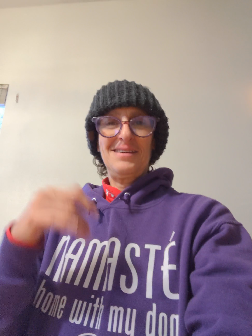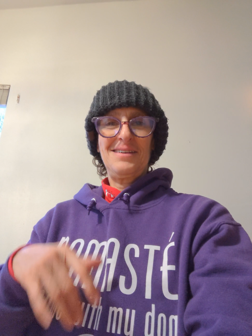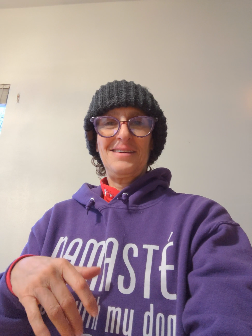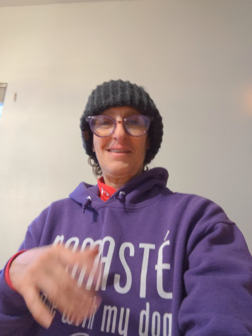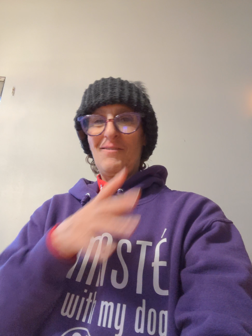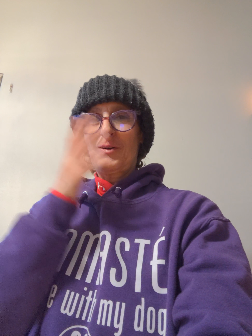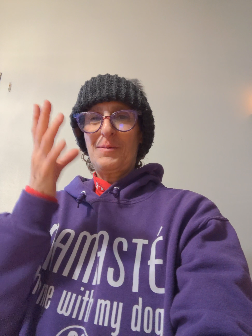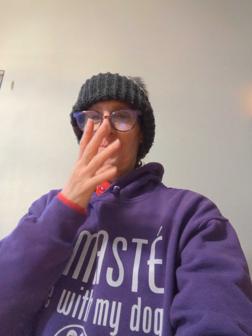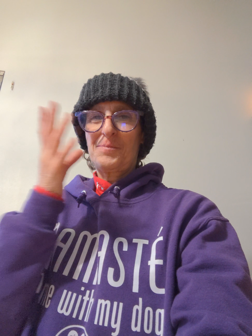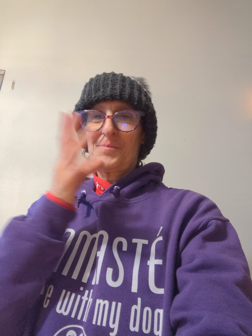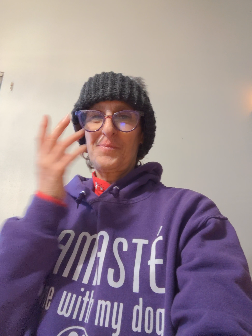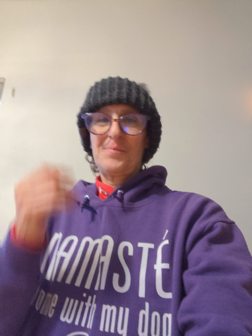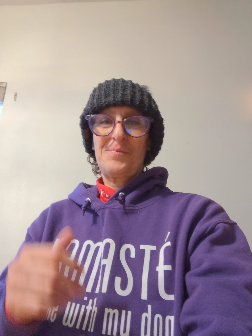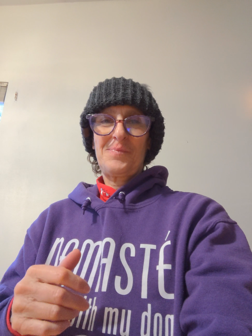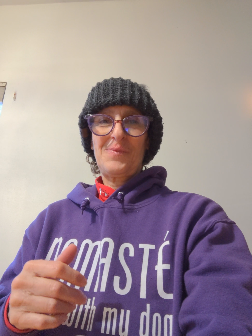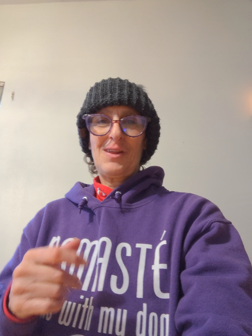farm